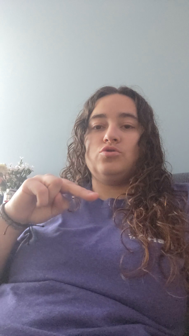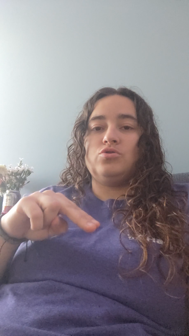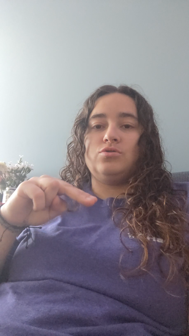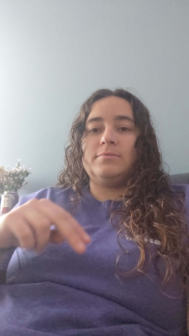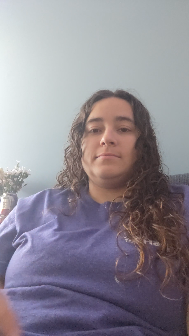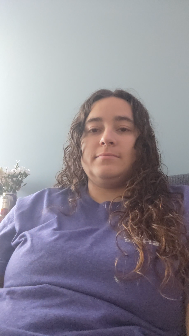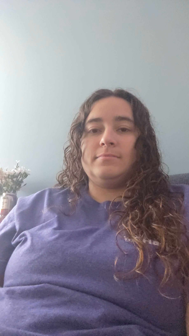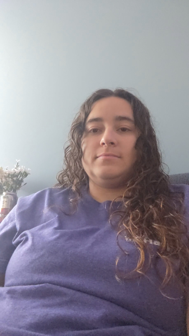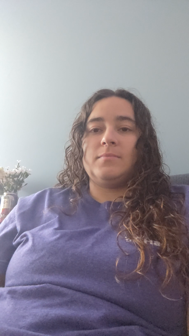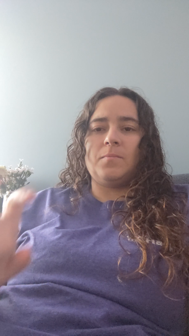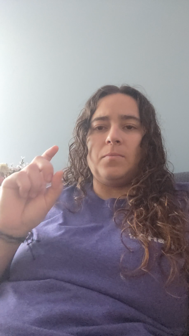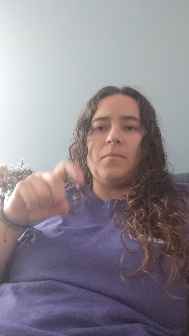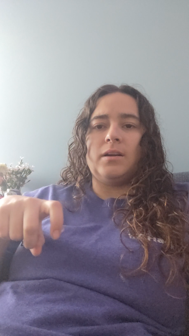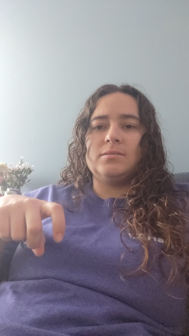must